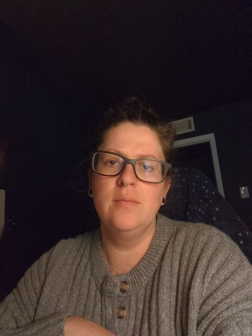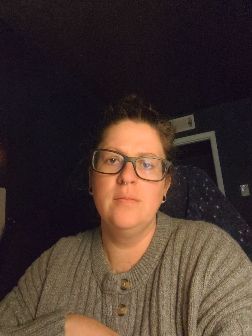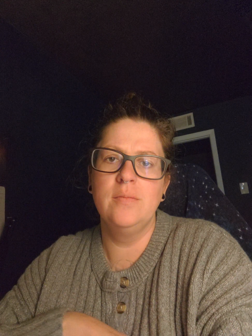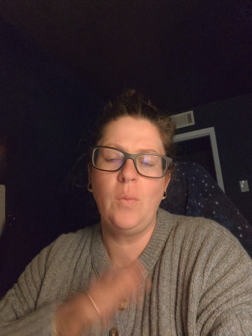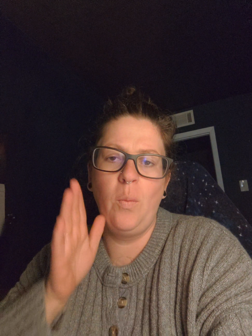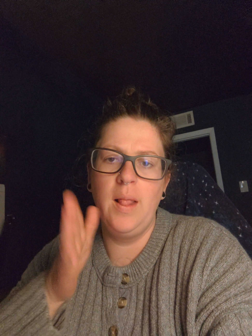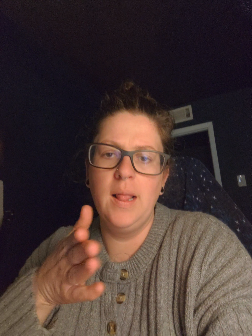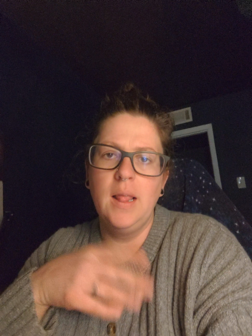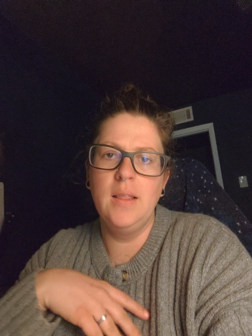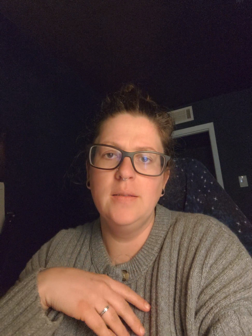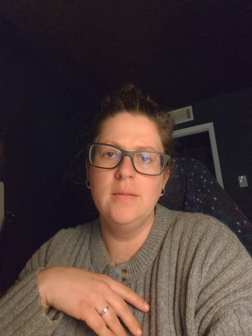will